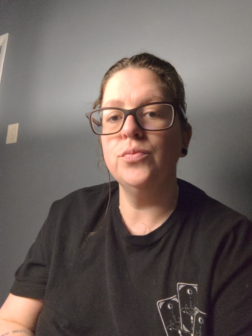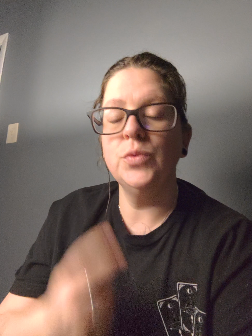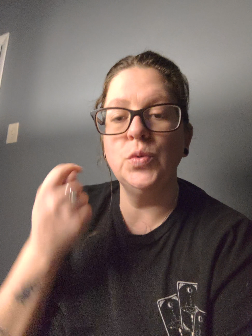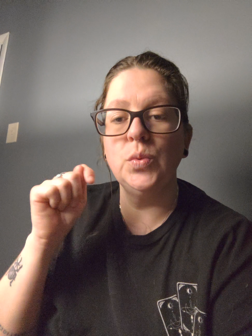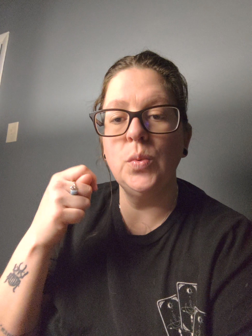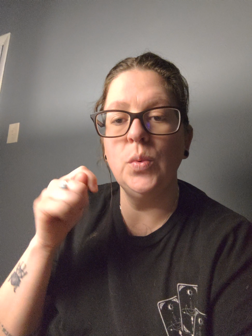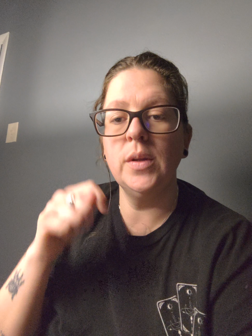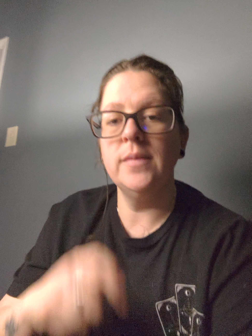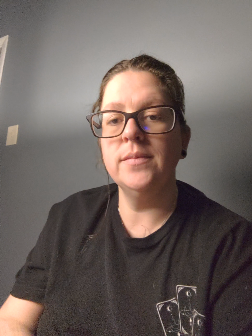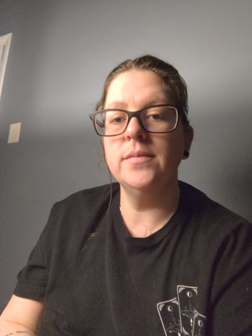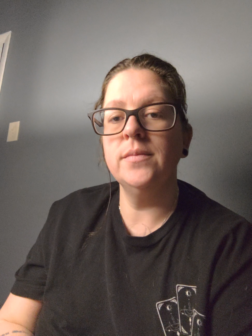toy